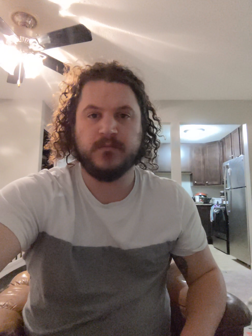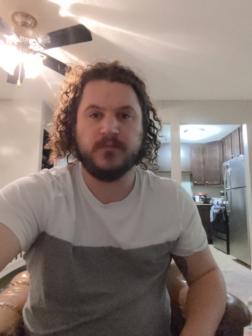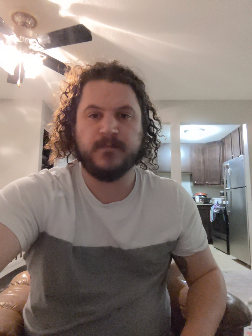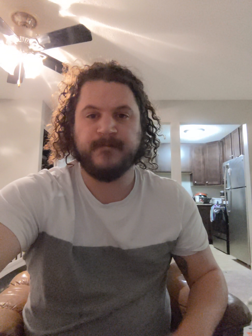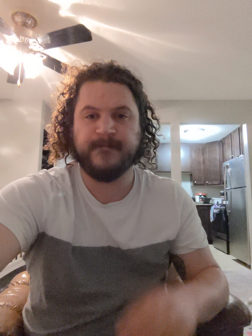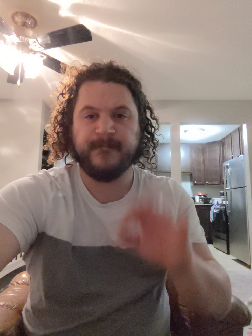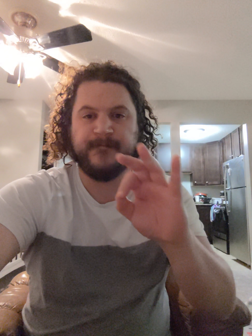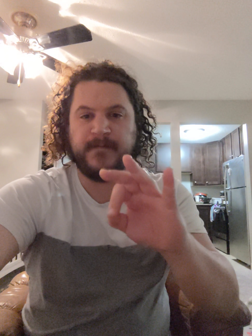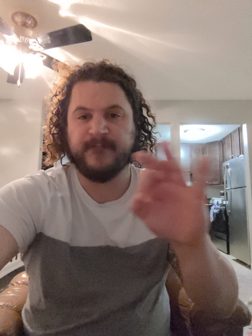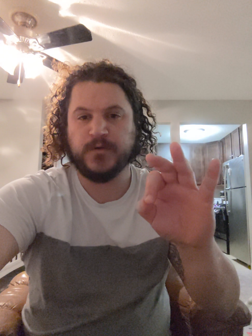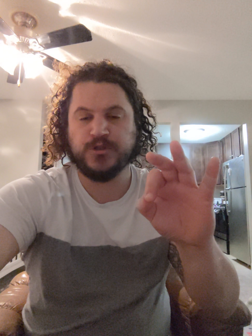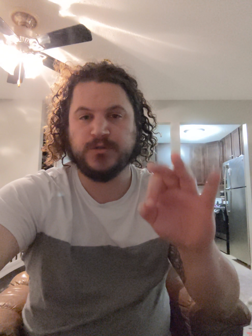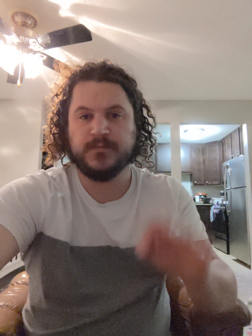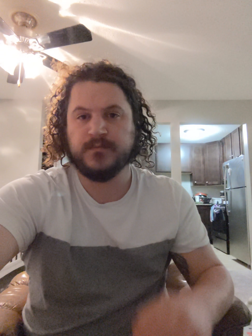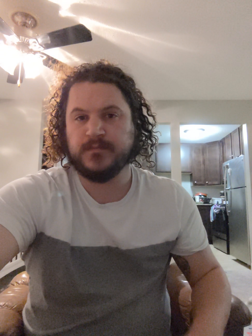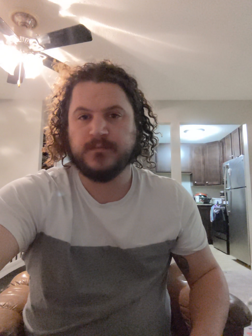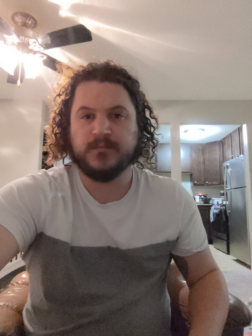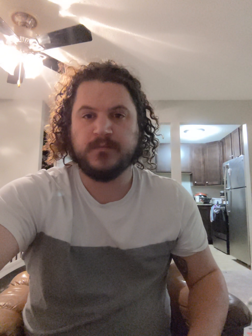french fries